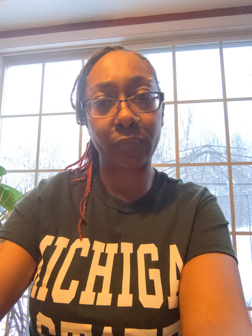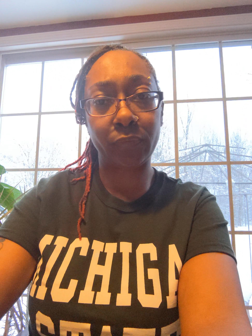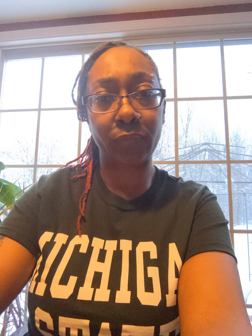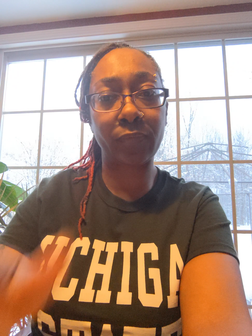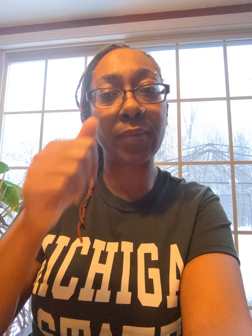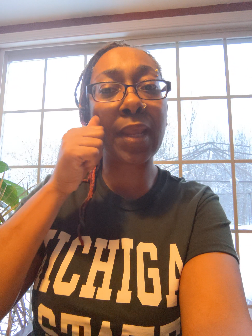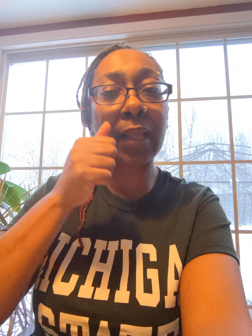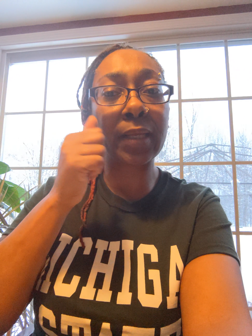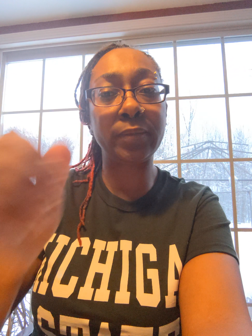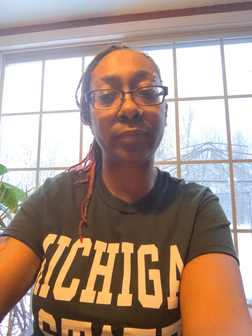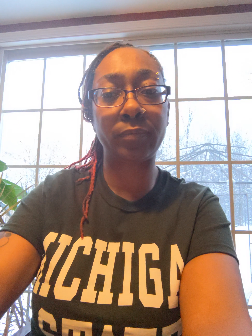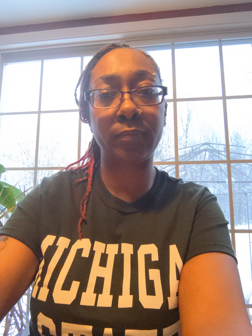aunt